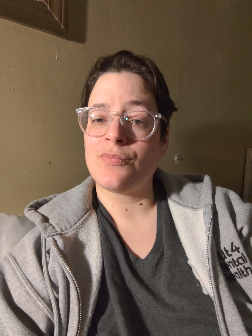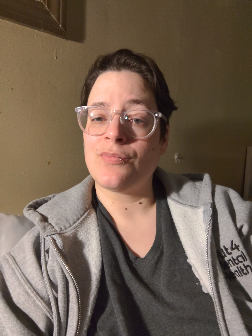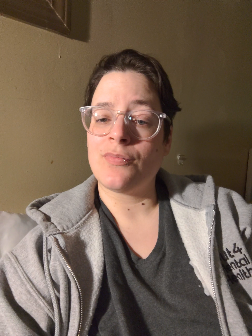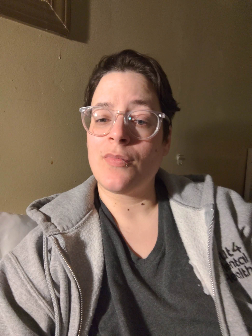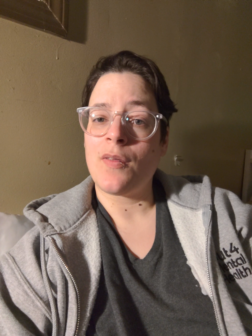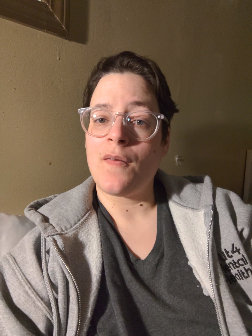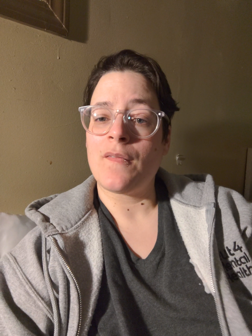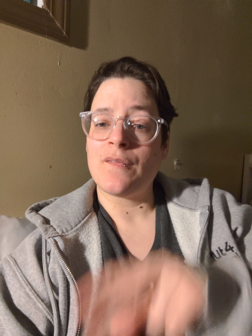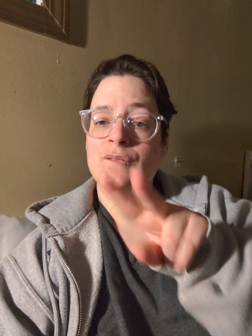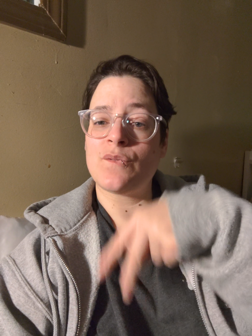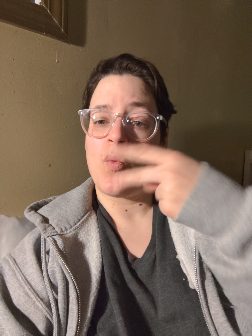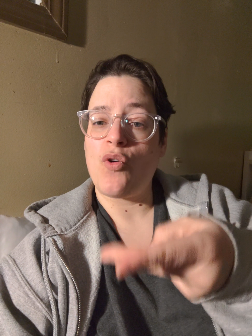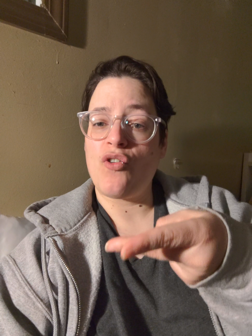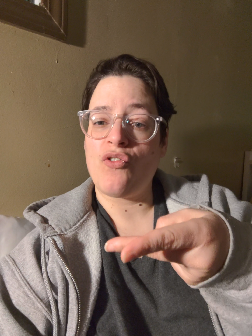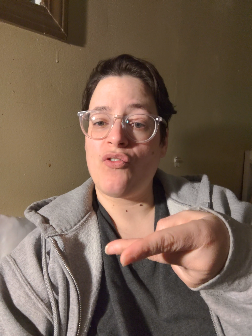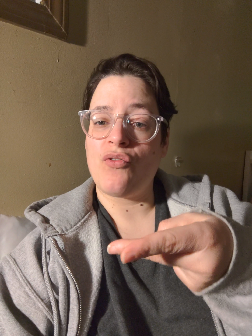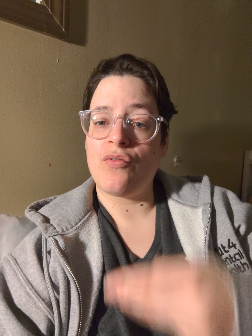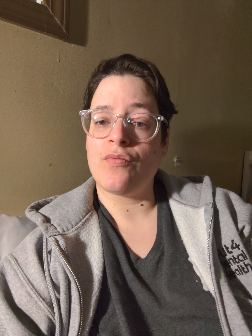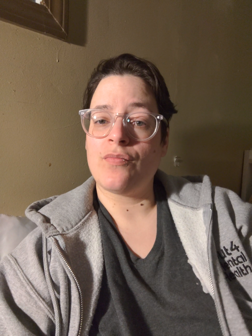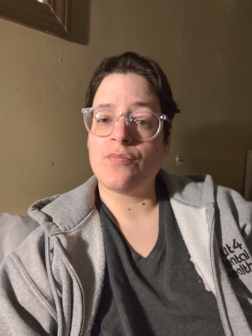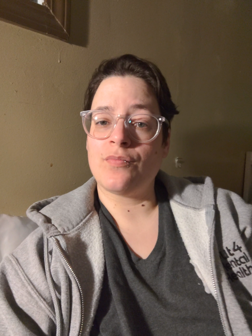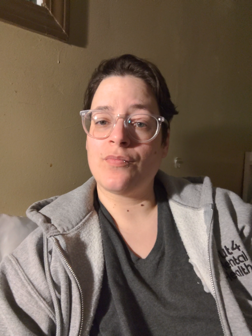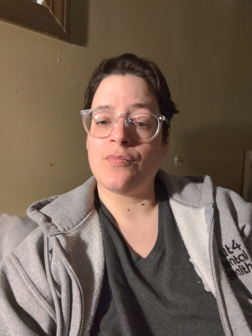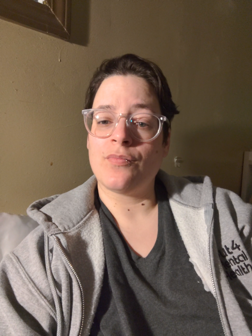fall